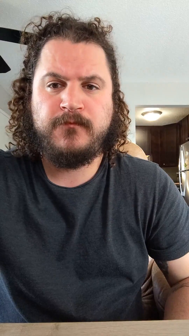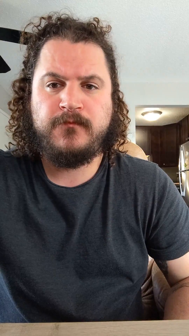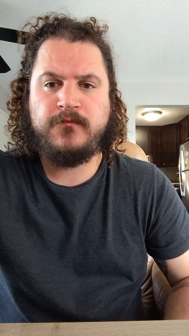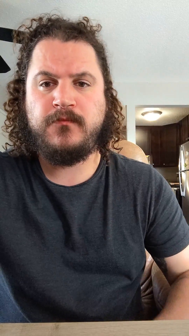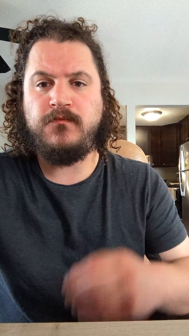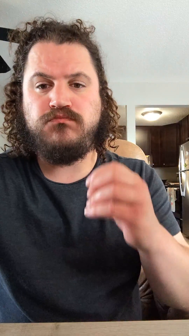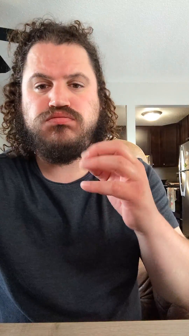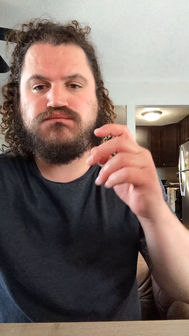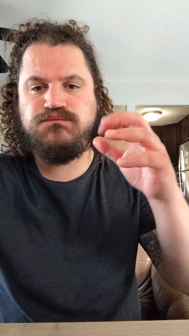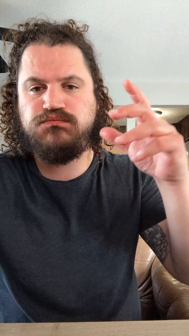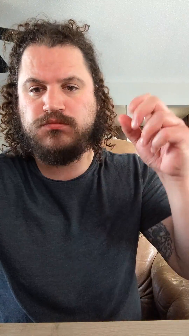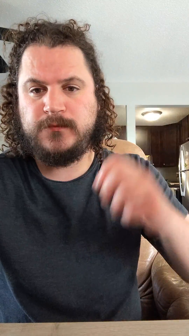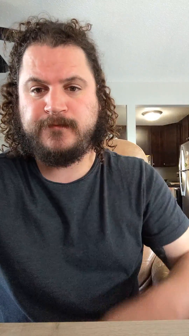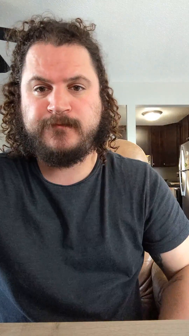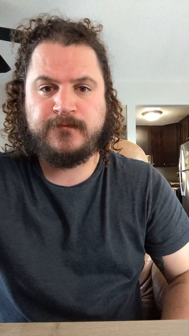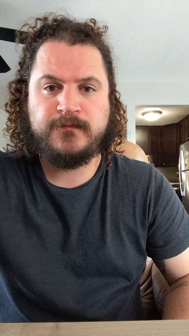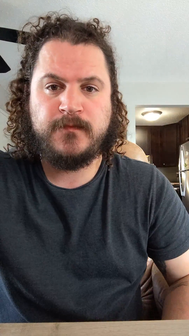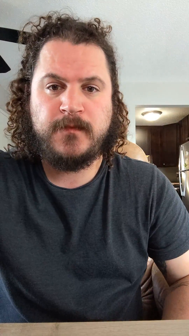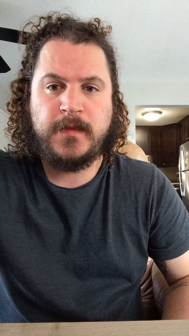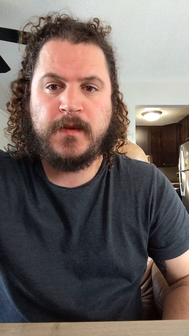bubbles